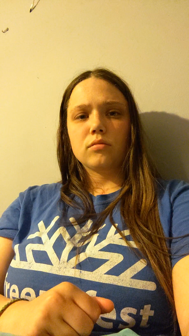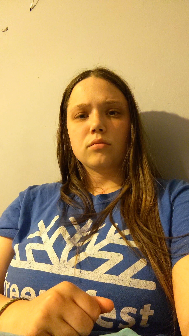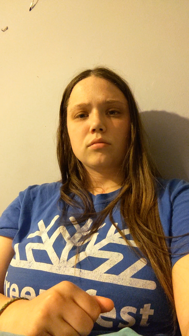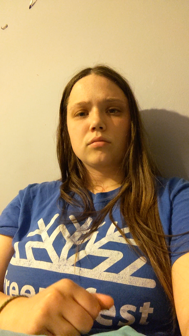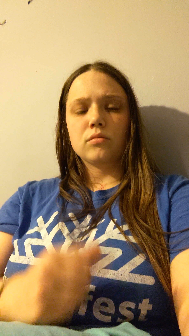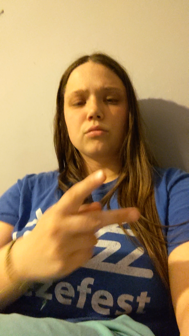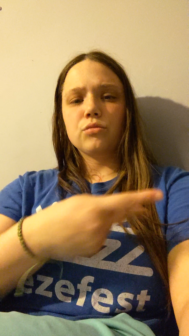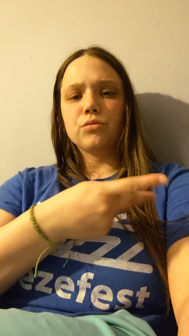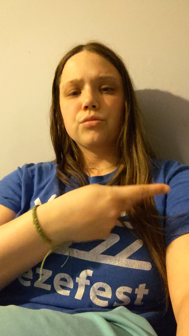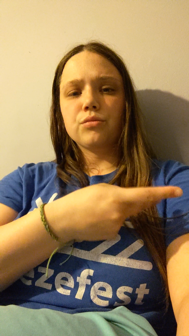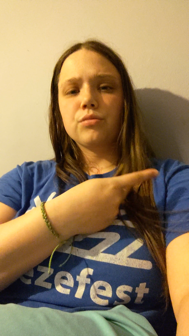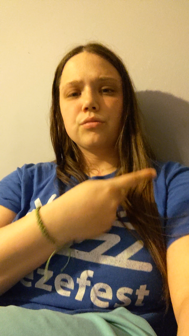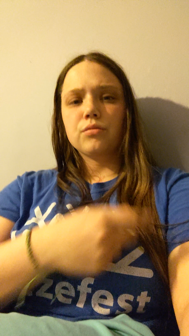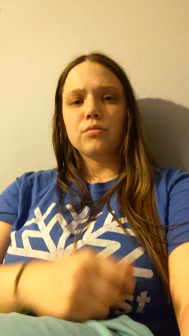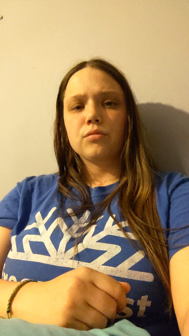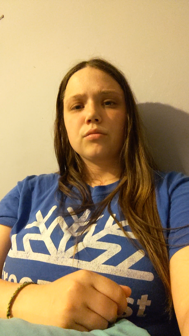sheep